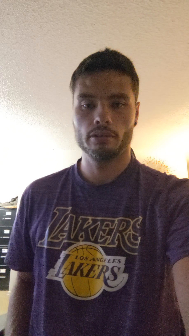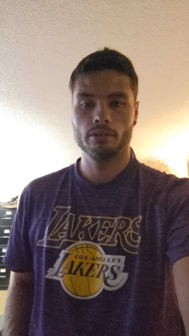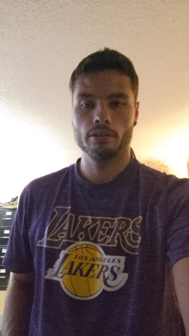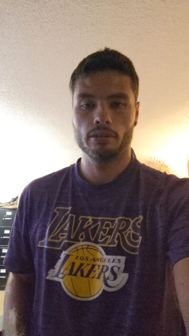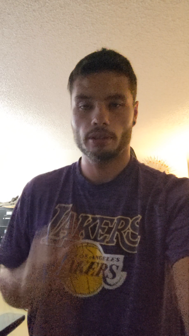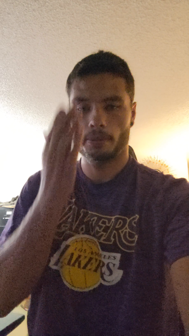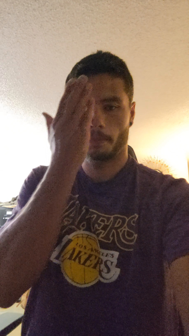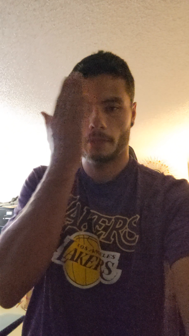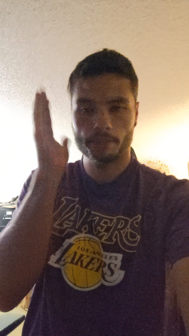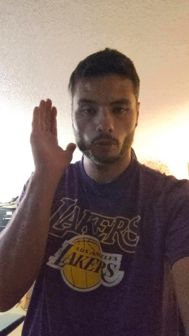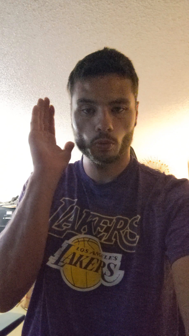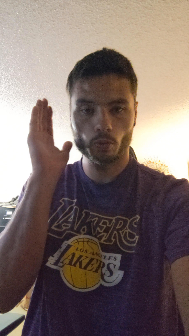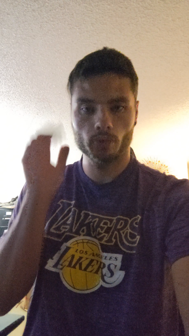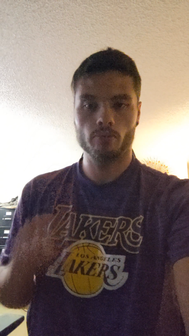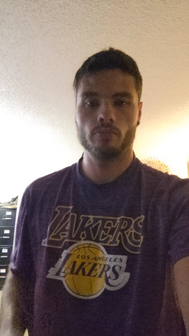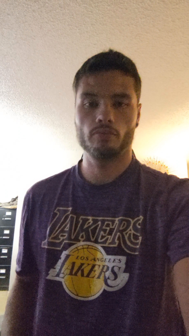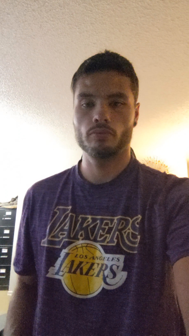peekaboo